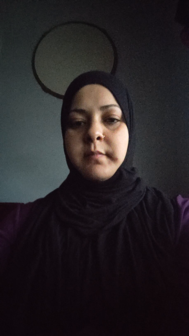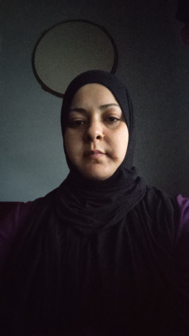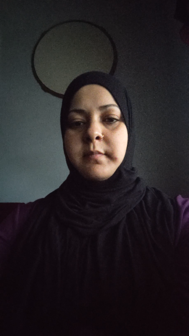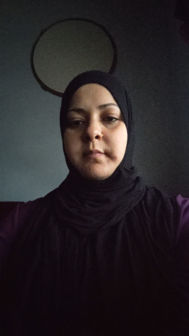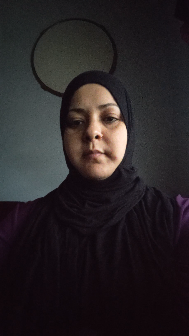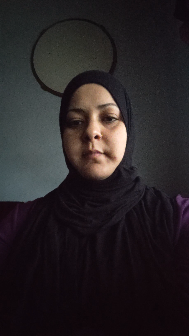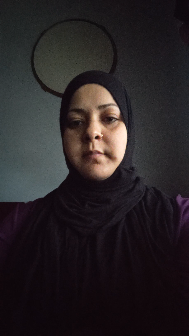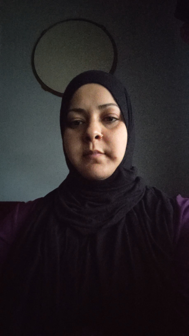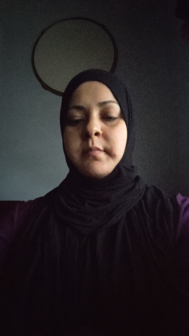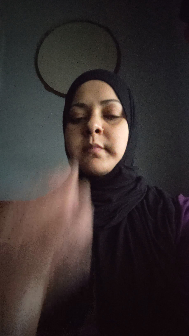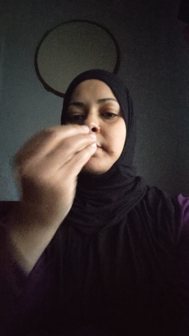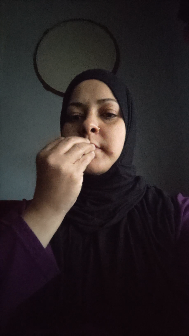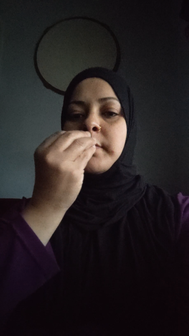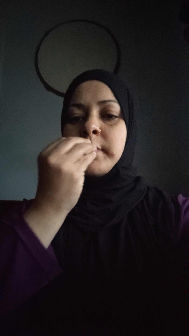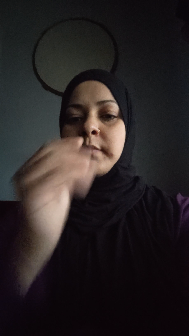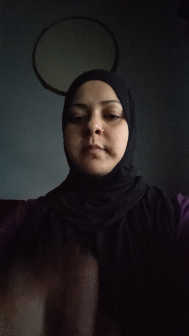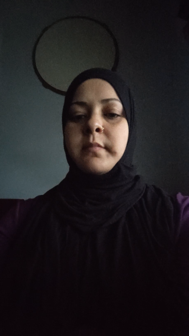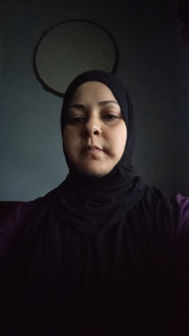eat